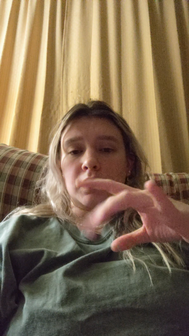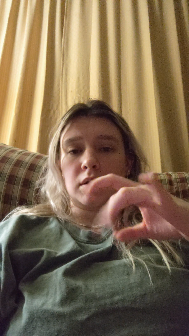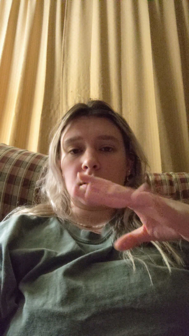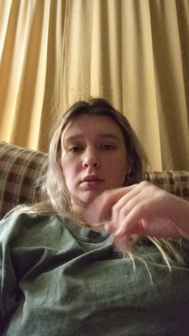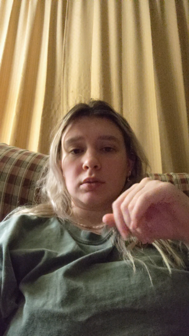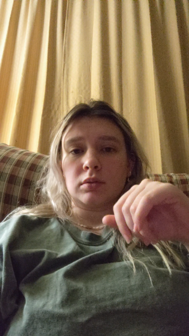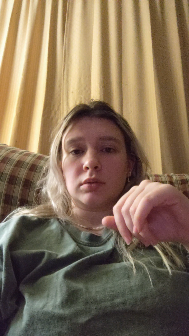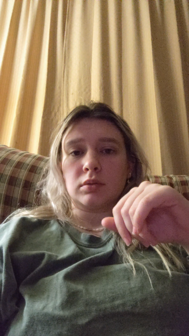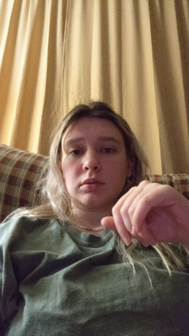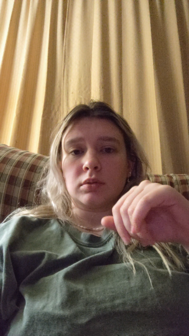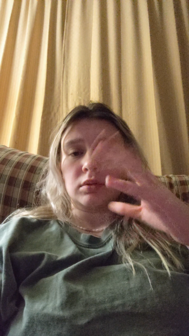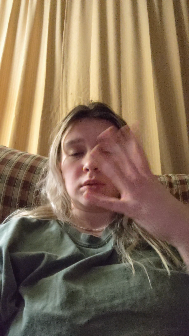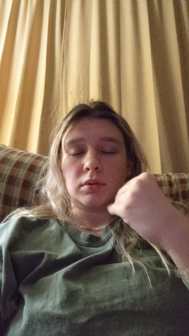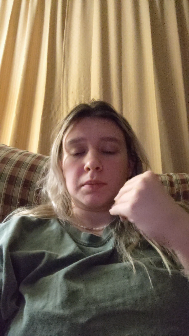asleep